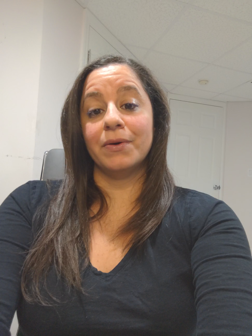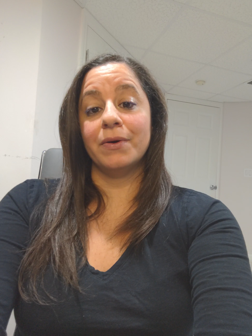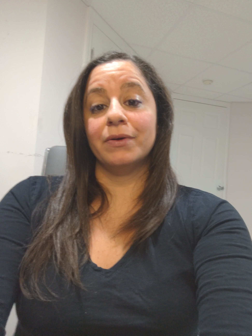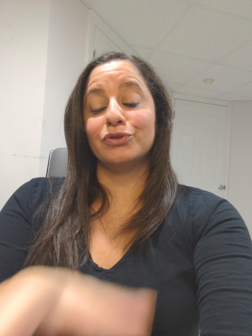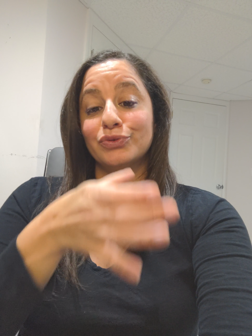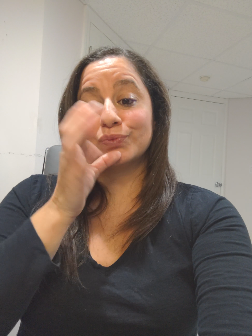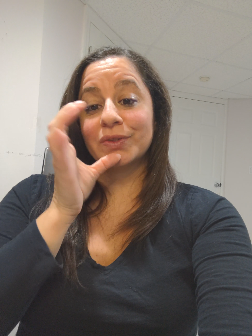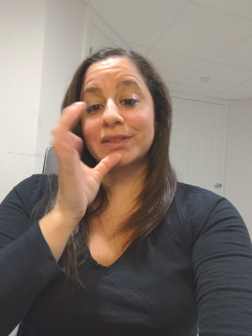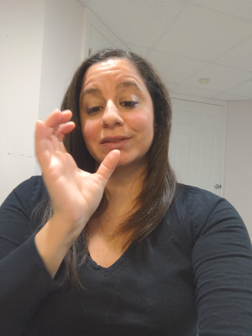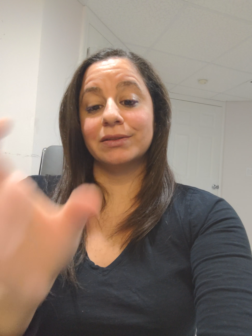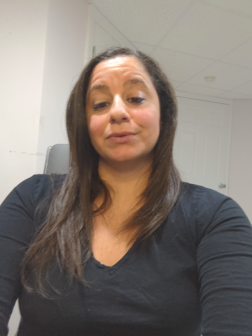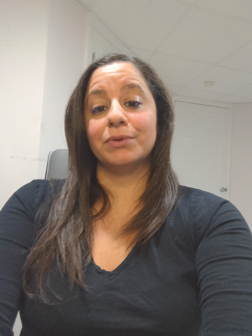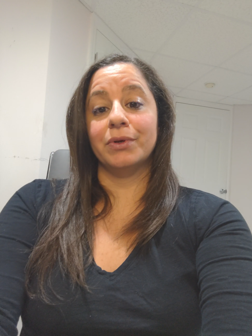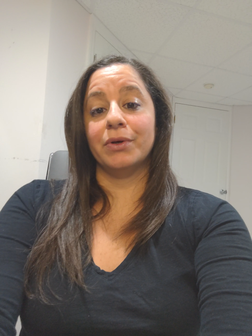drink